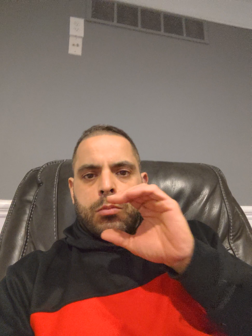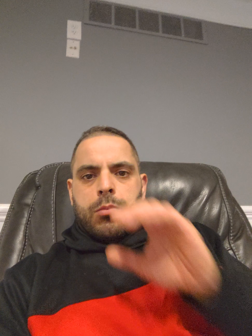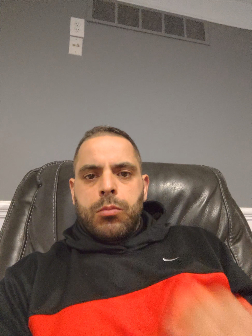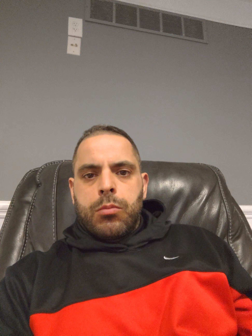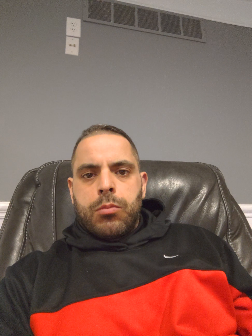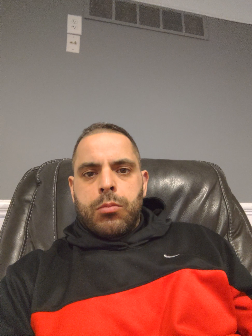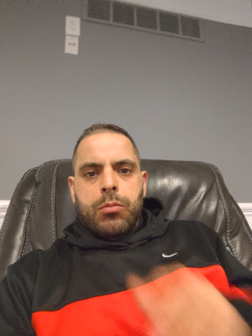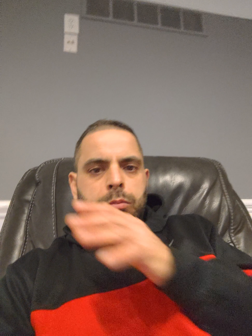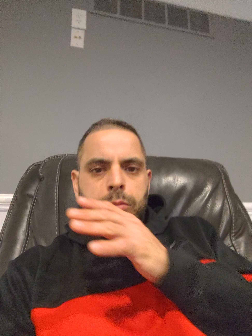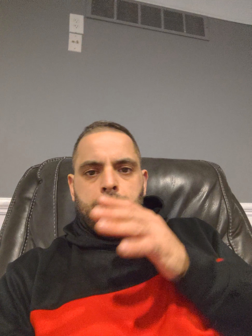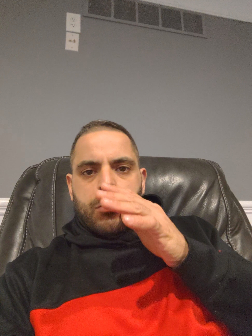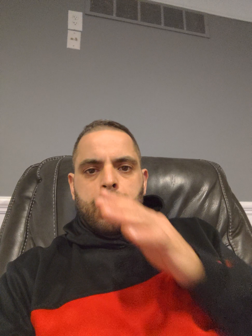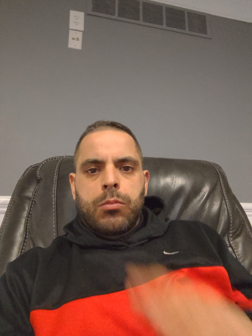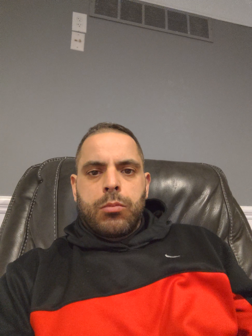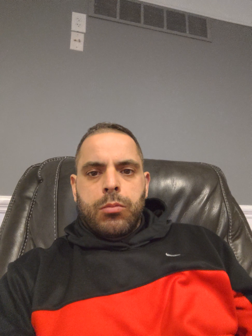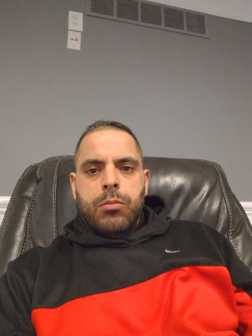farm